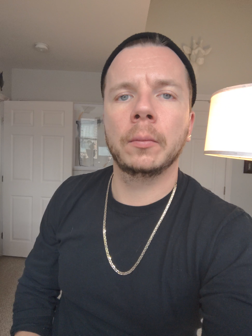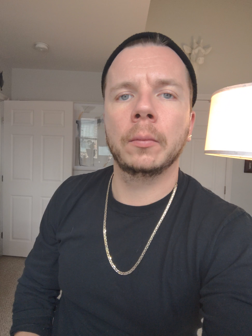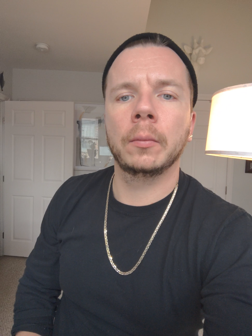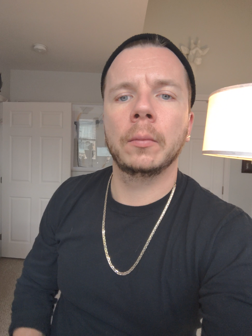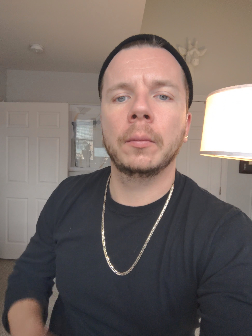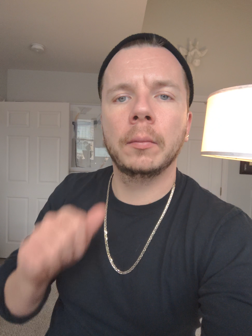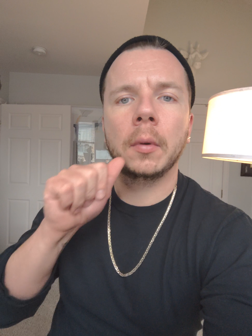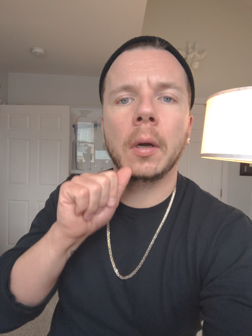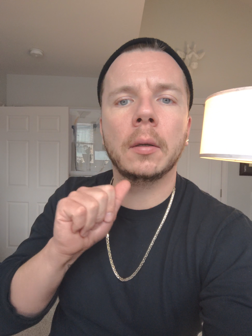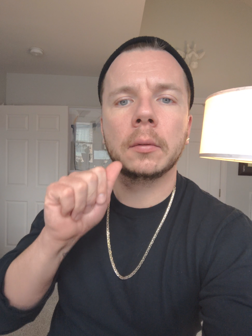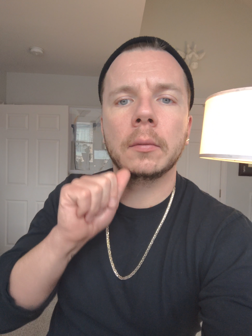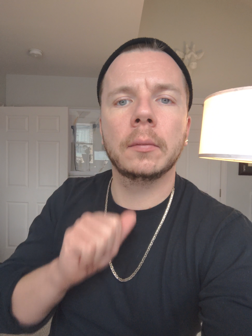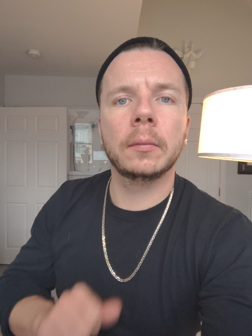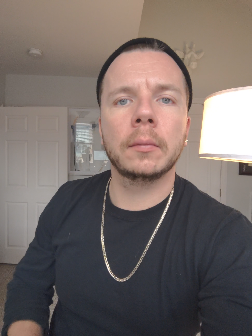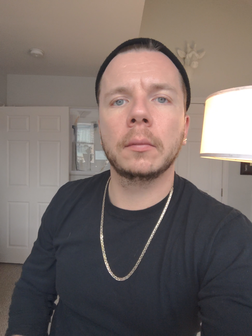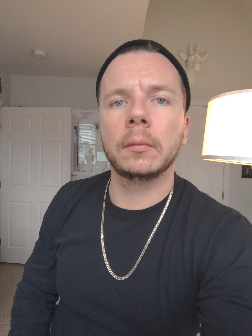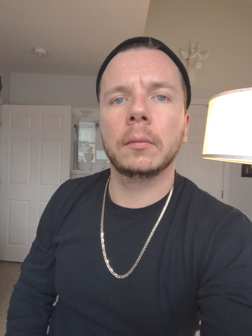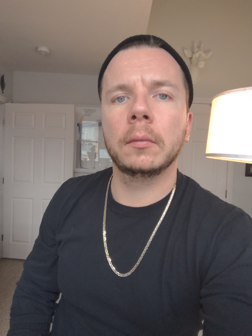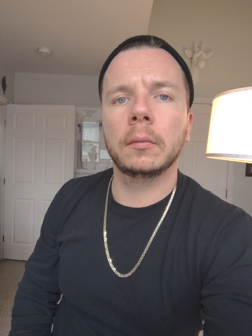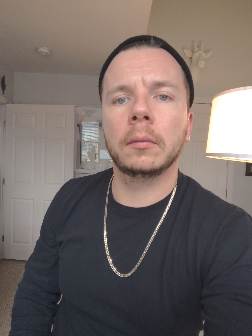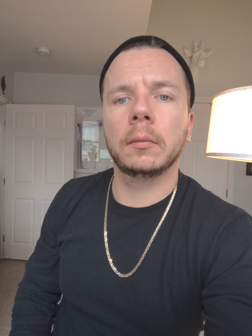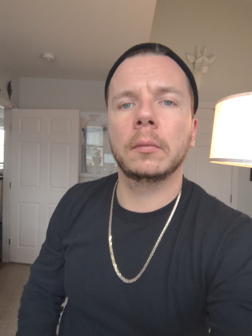aunt